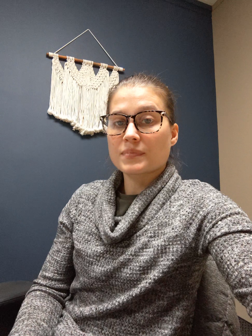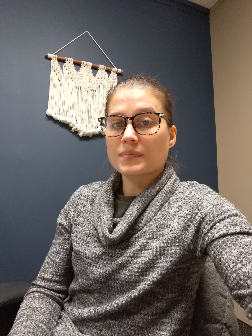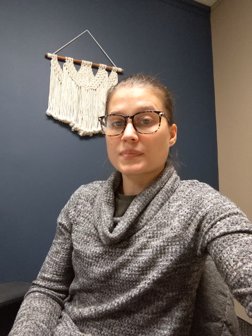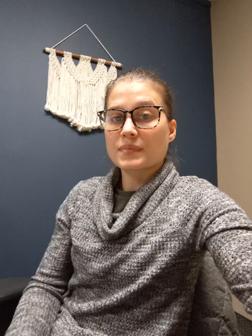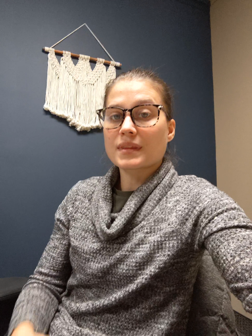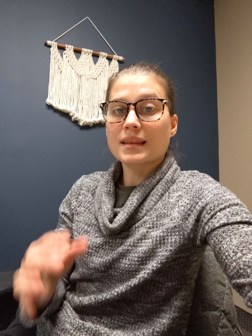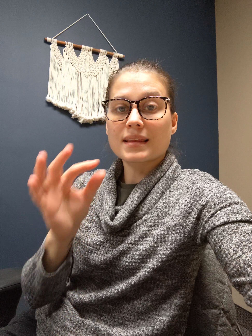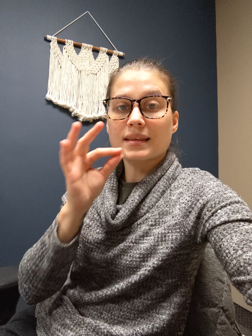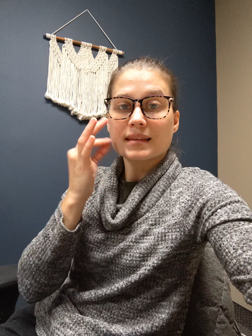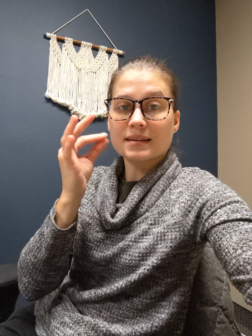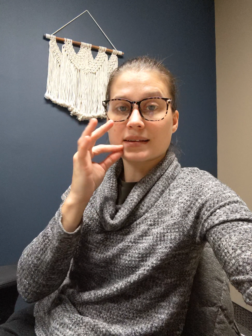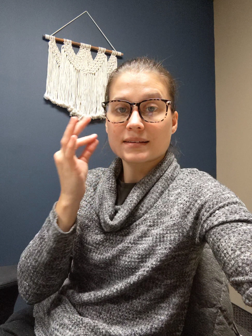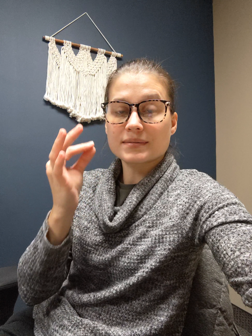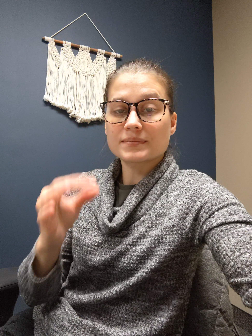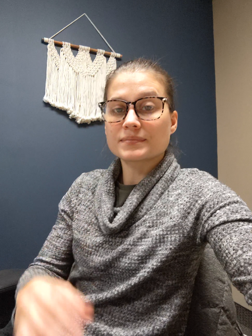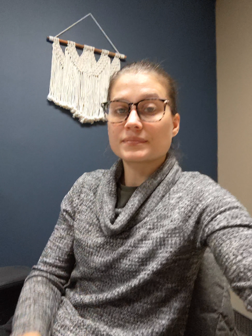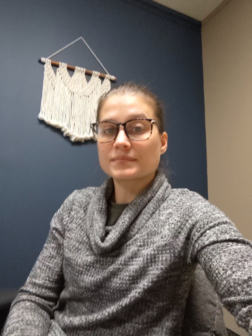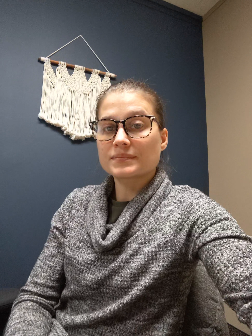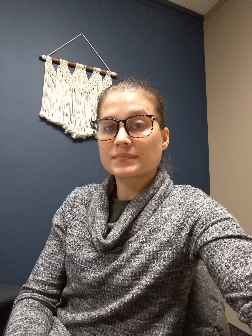kitty